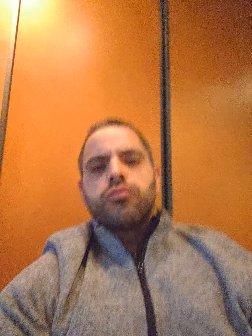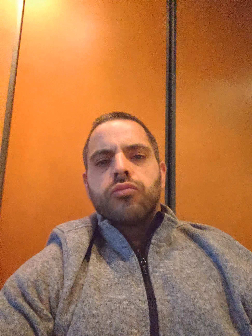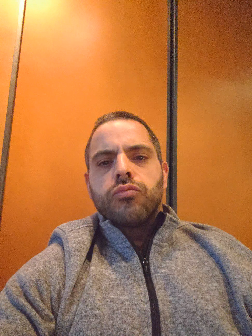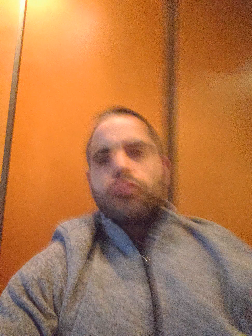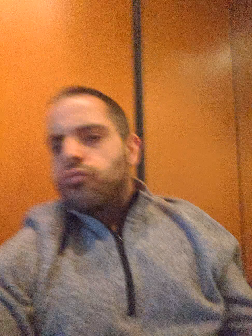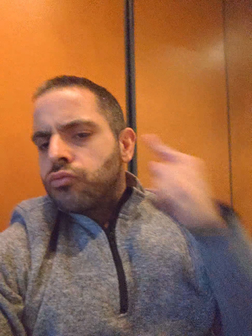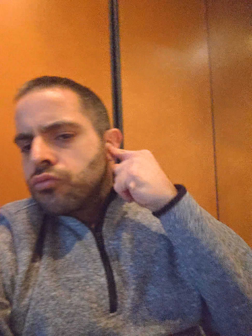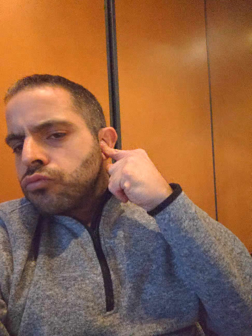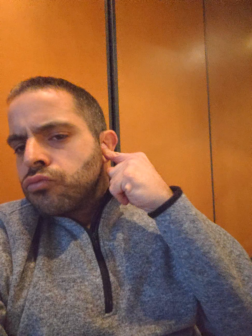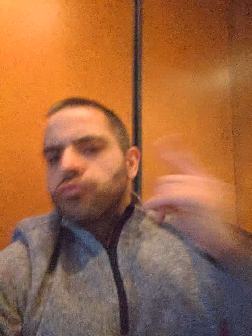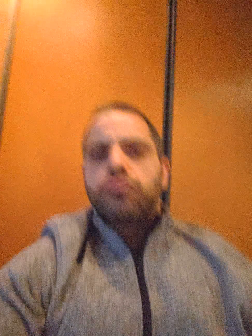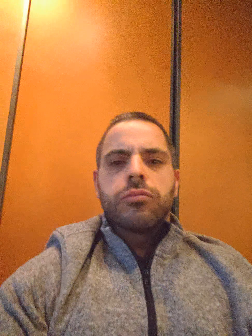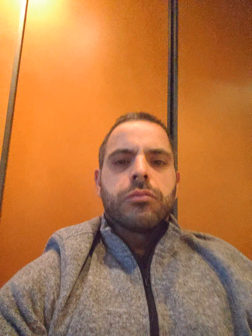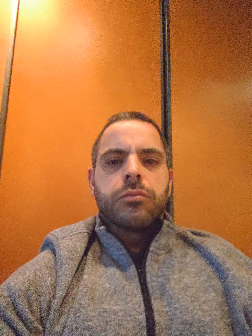ear